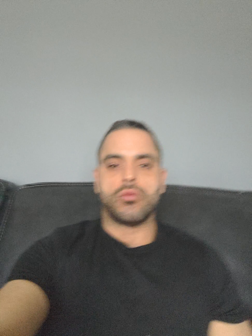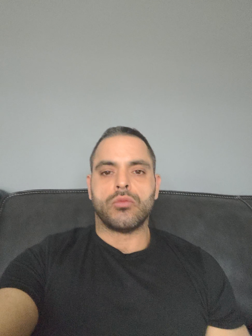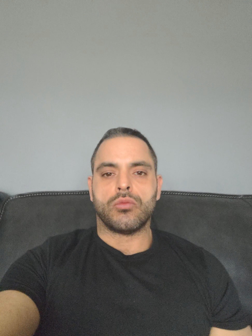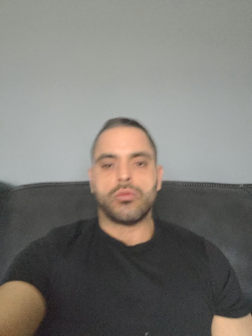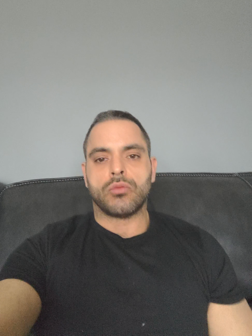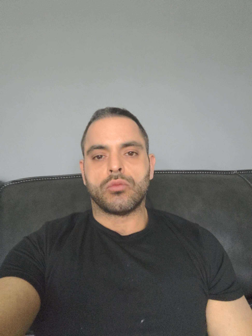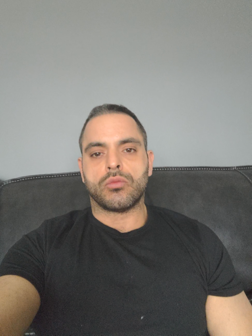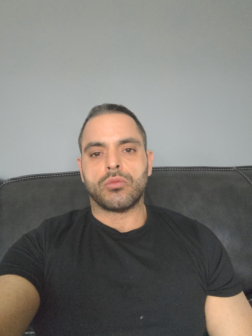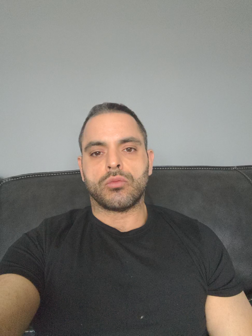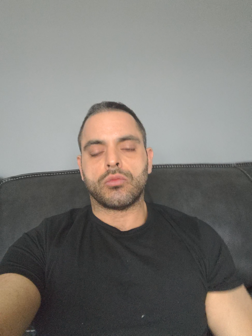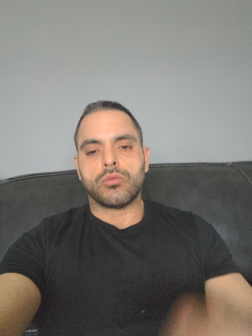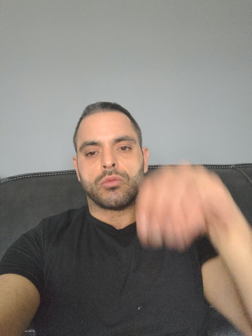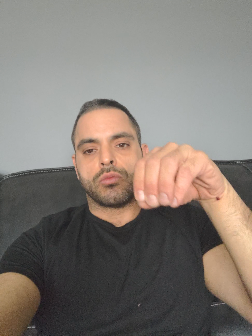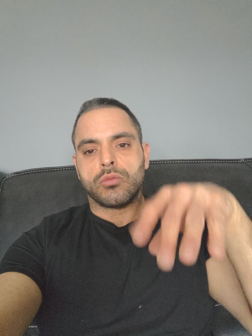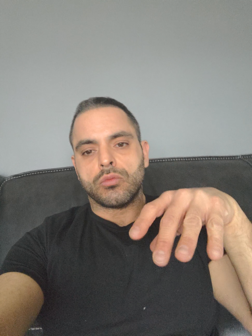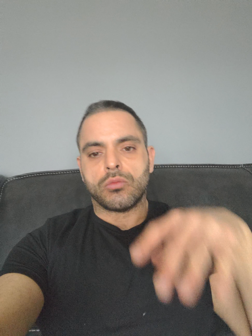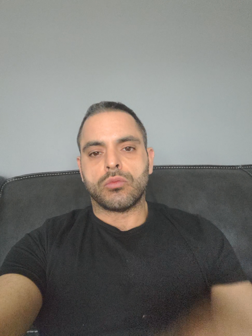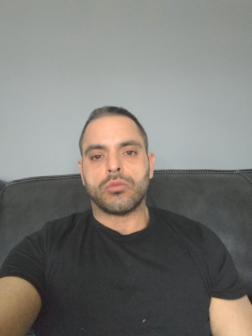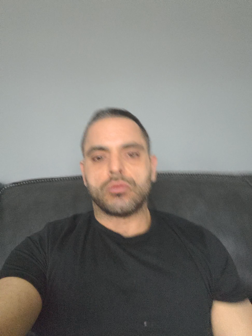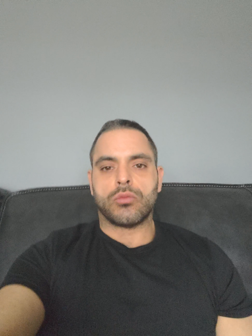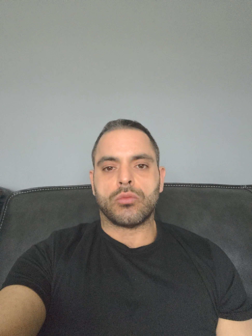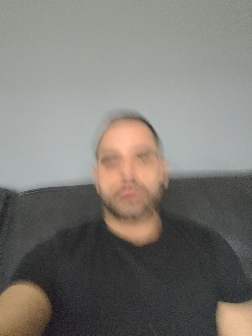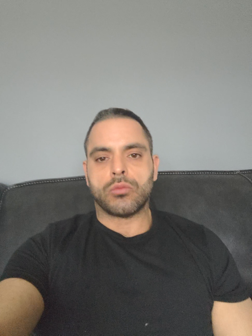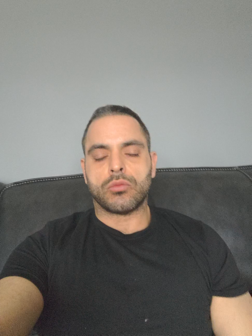drop